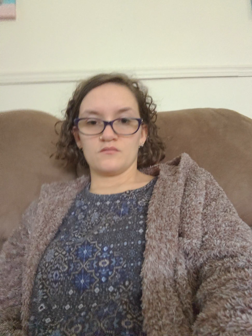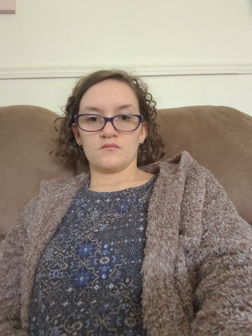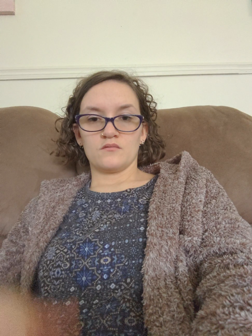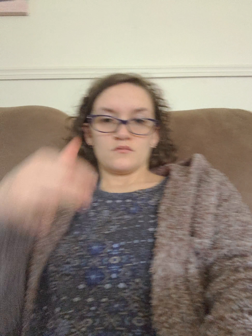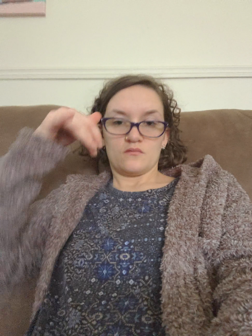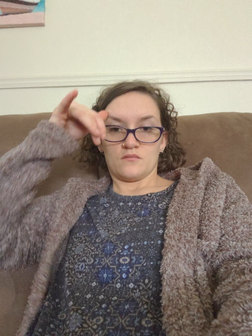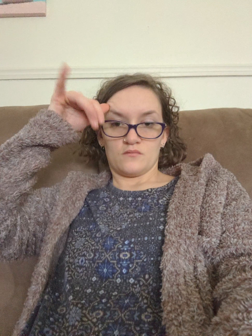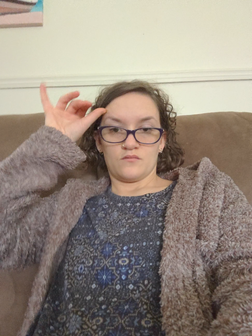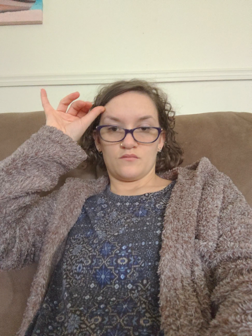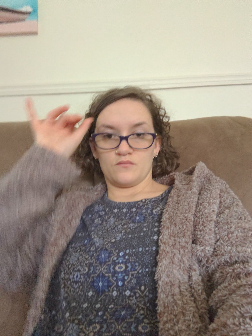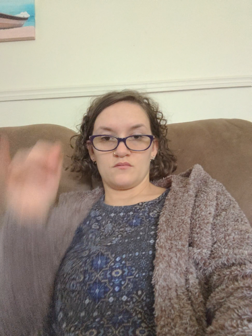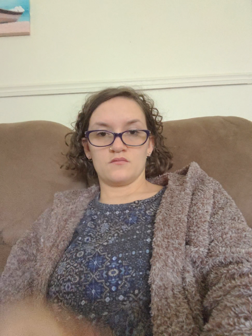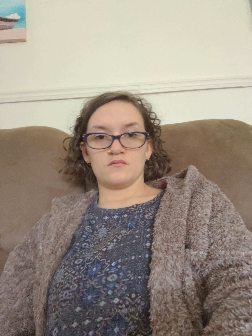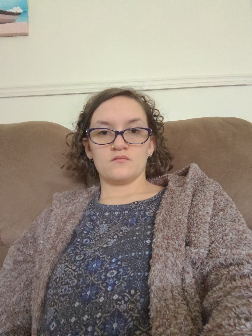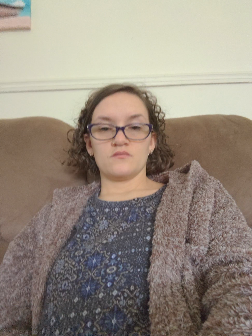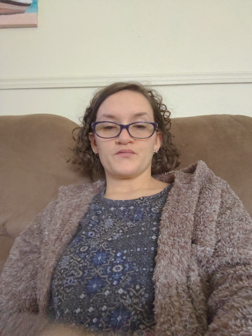cow